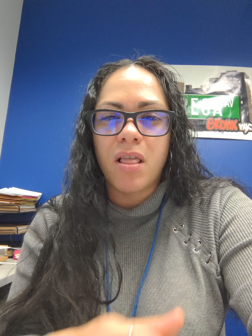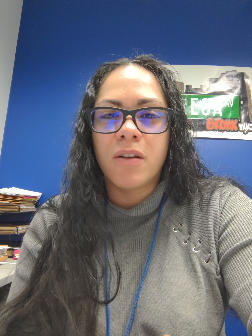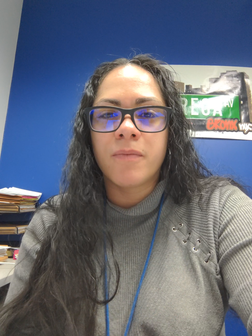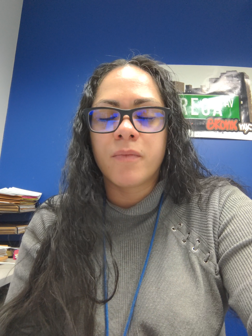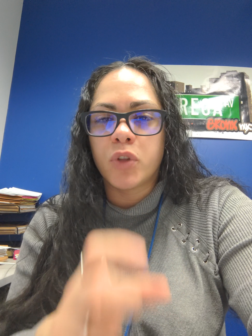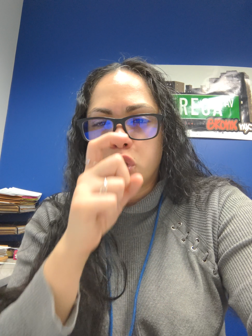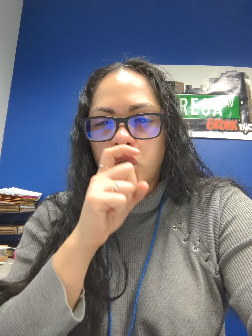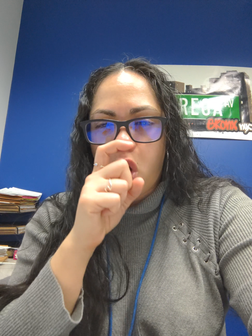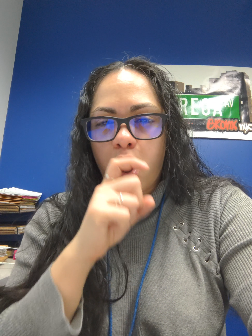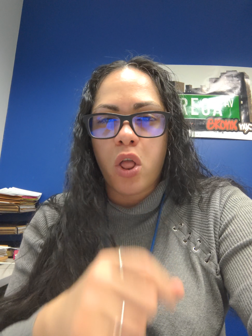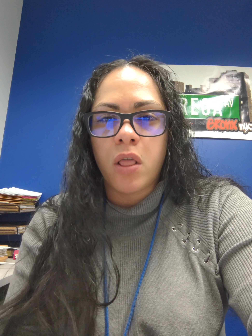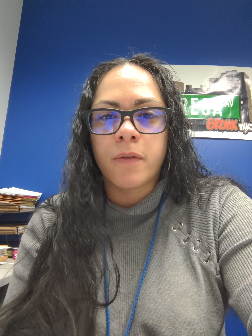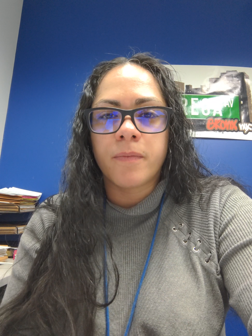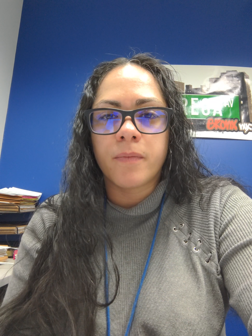doll